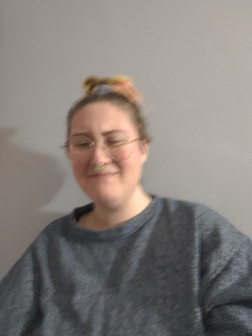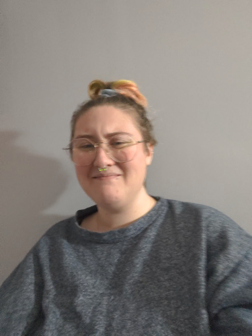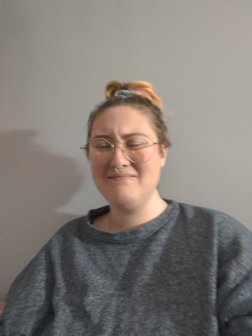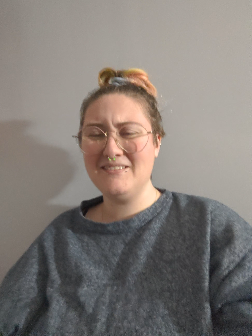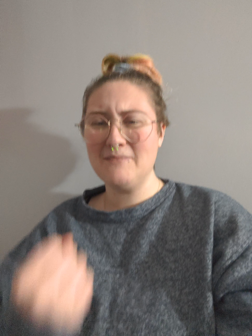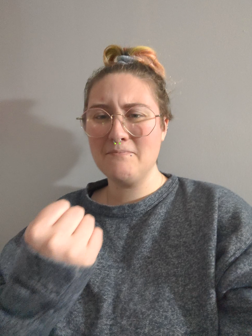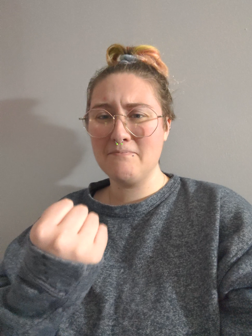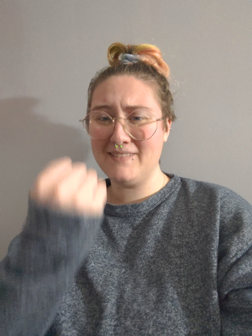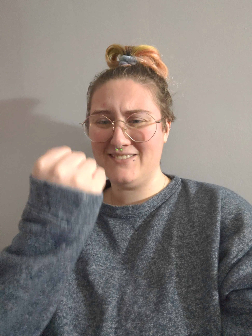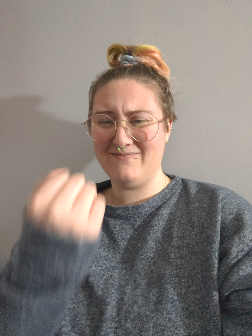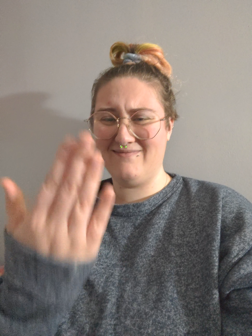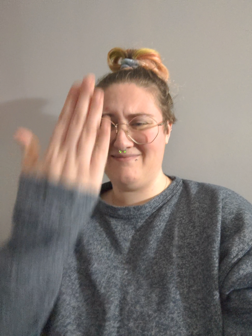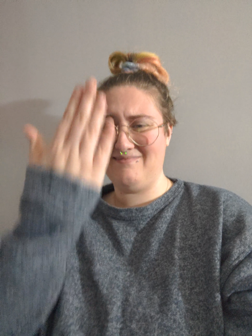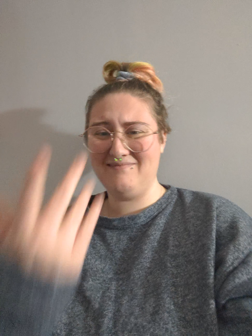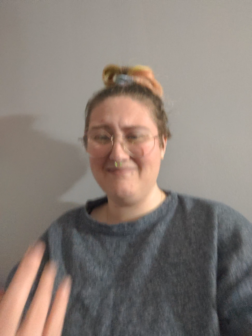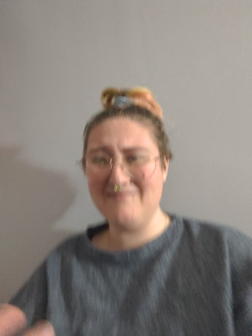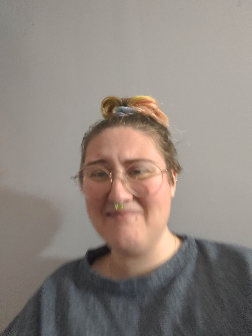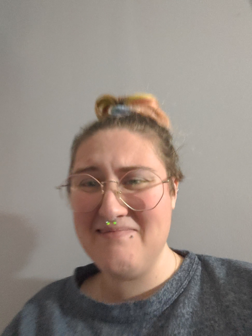mitten